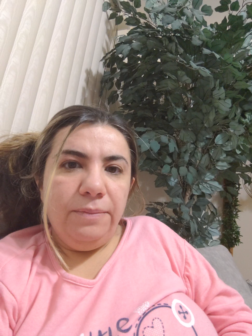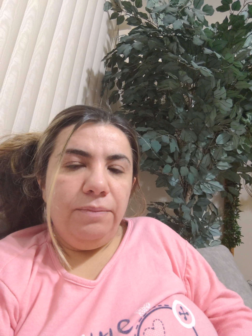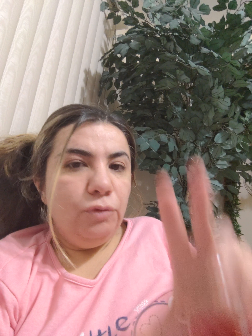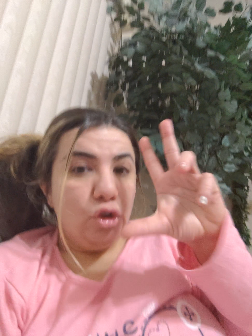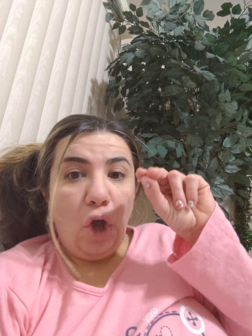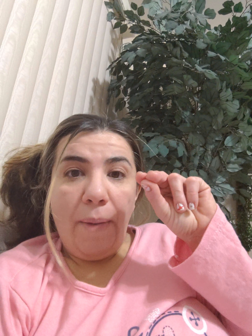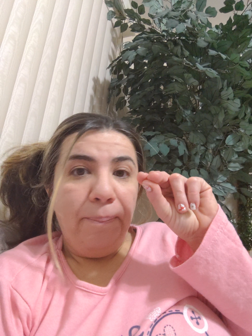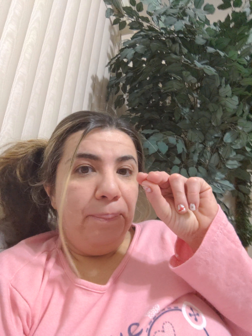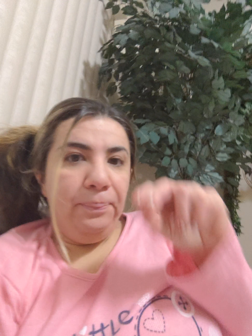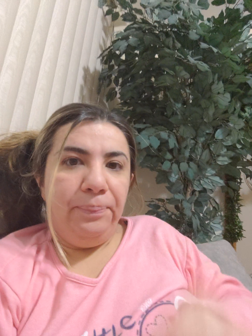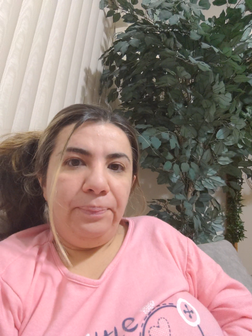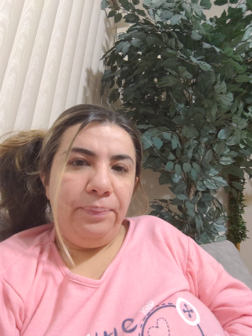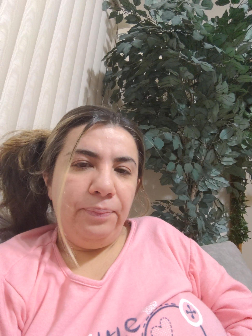no